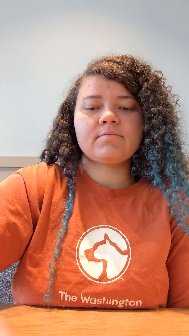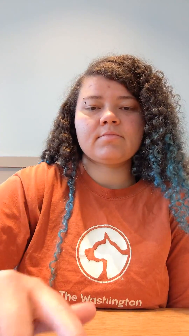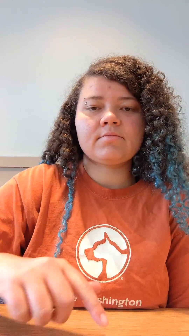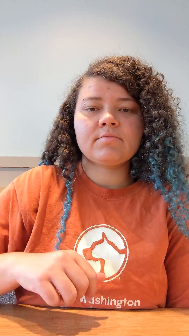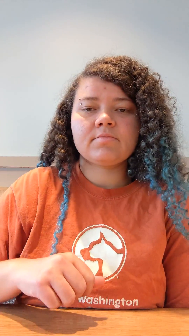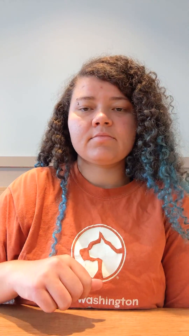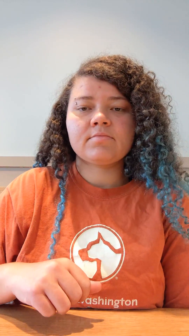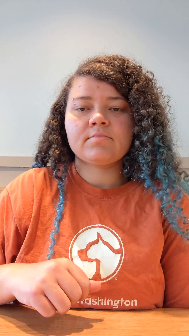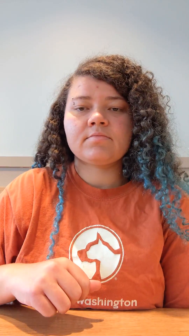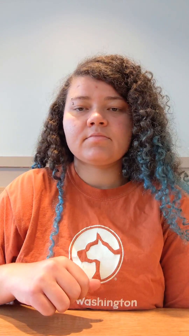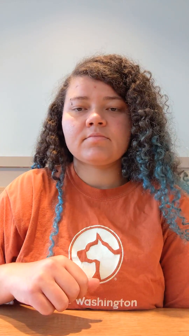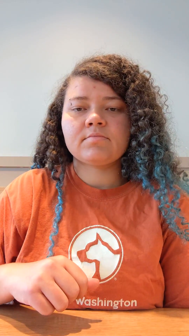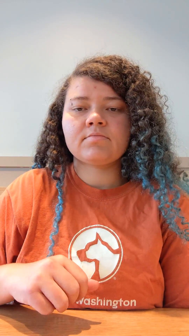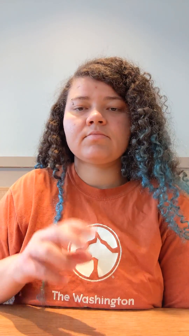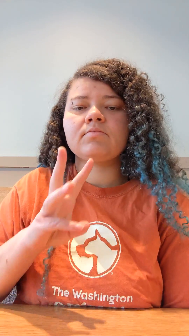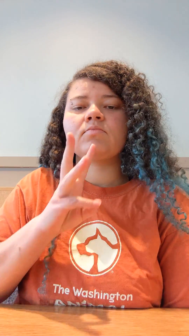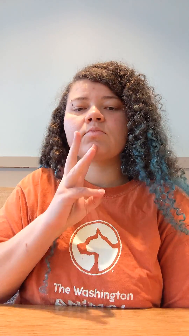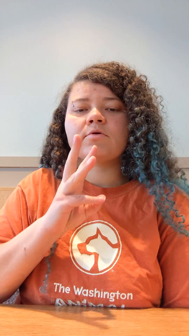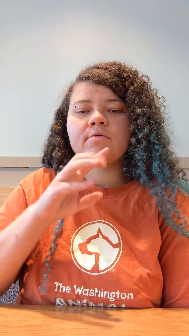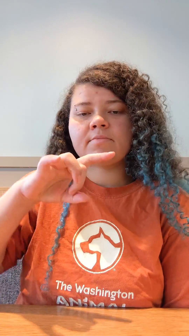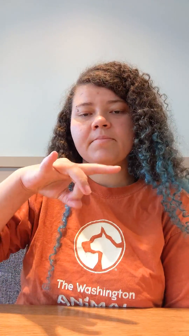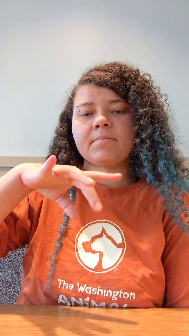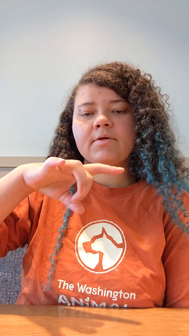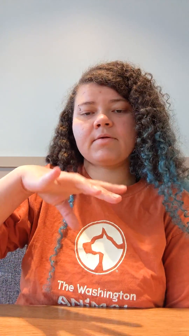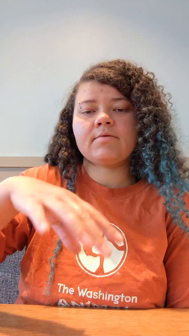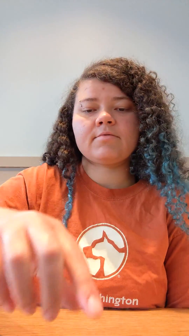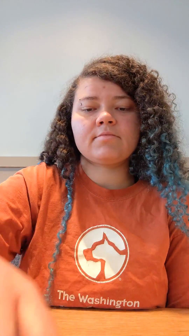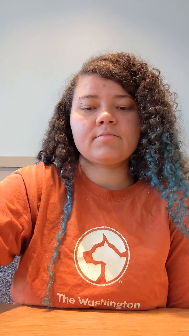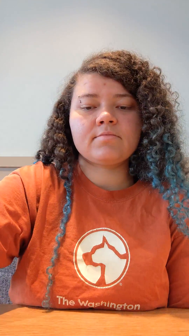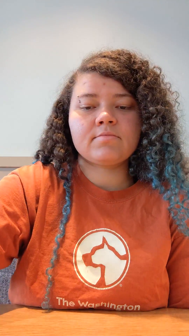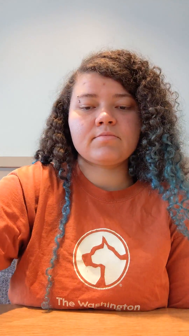melon